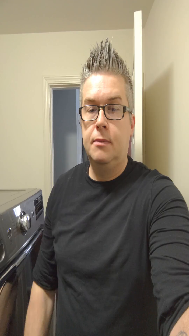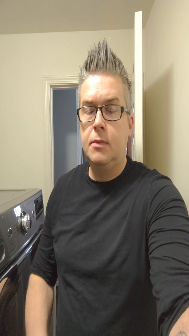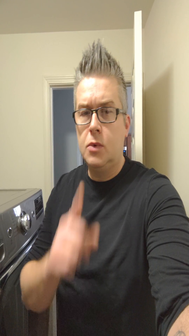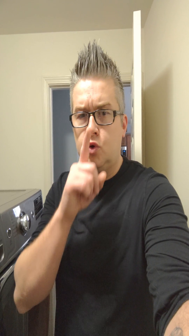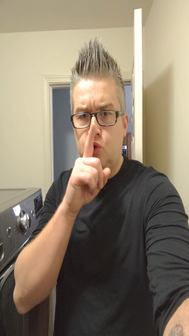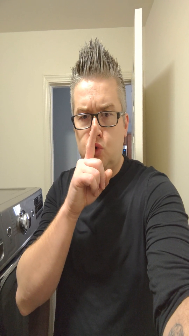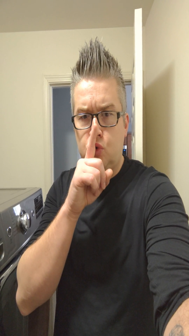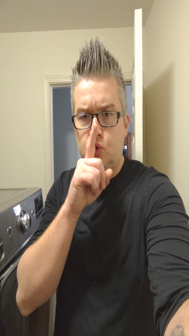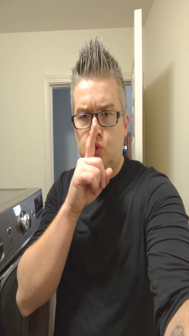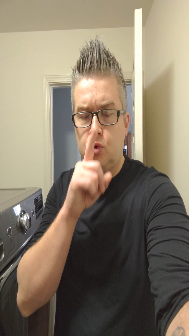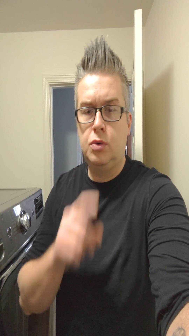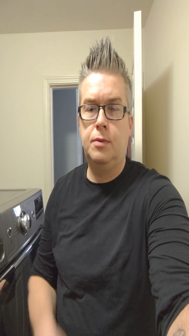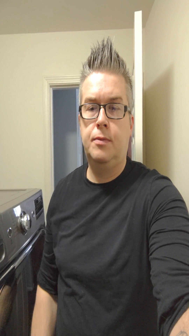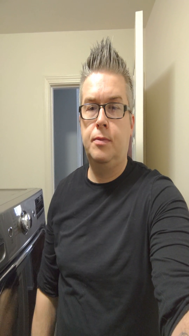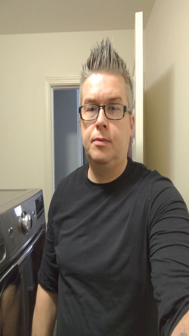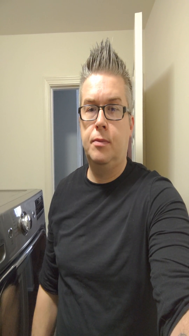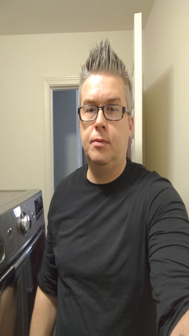shhh